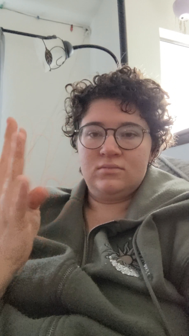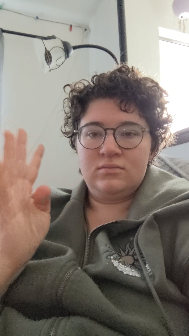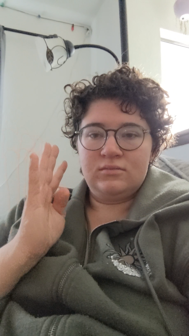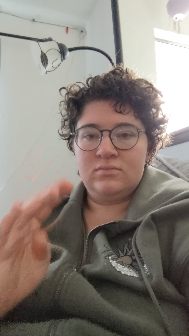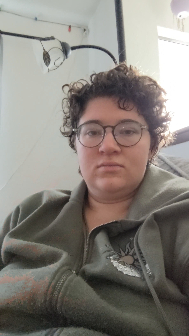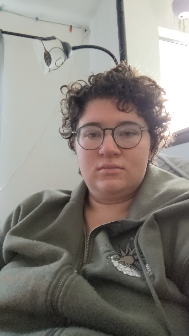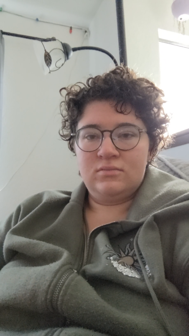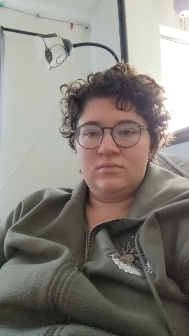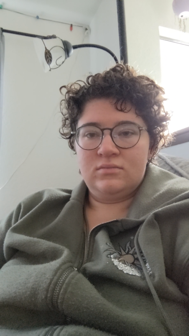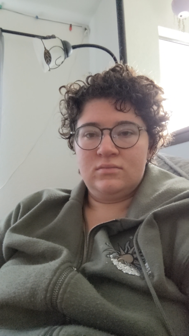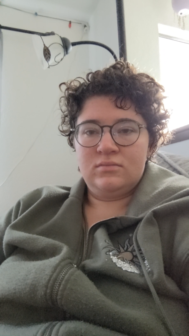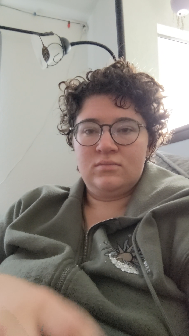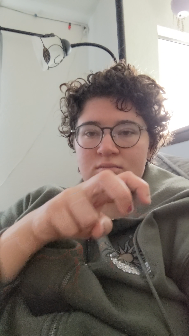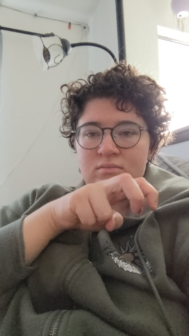porch